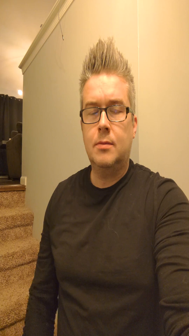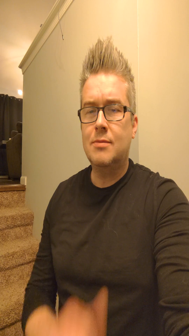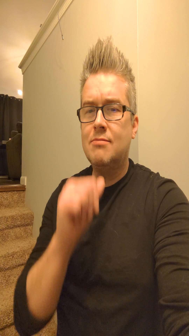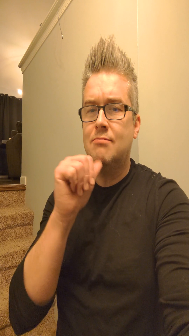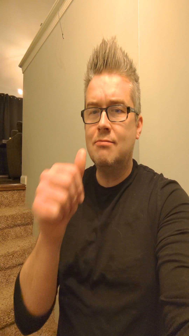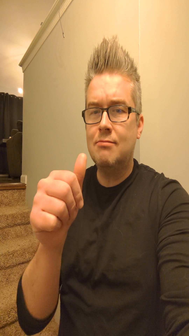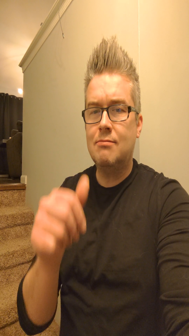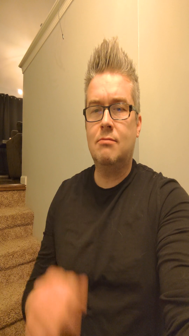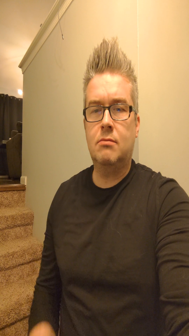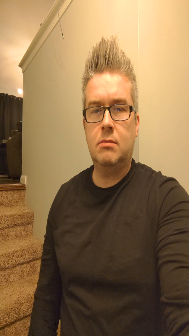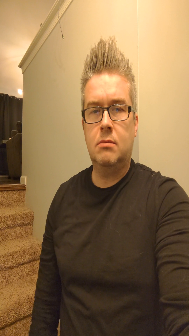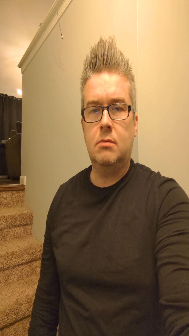not